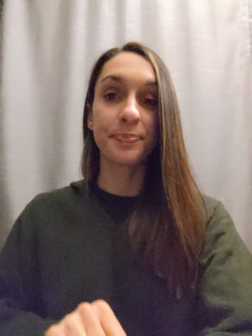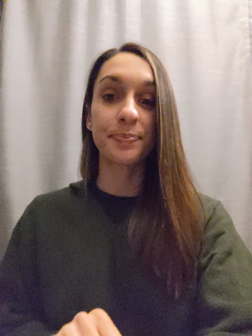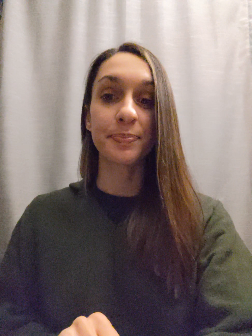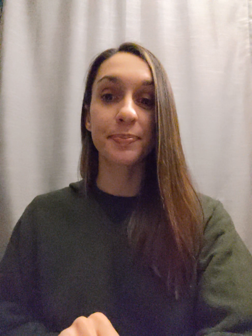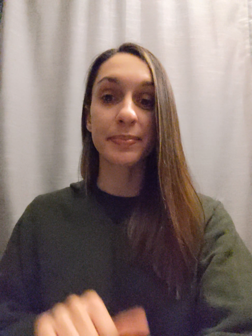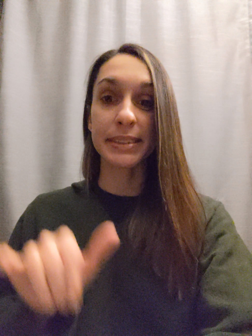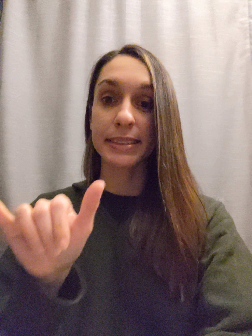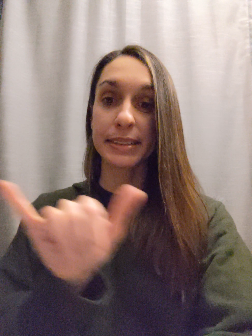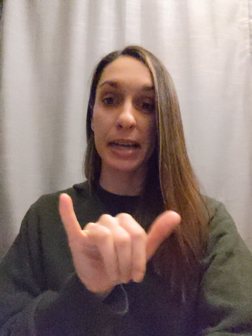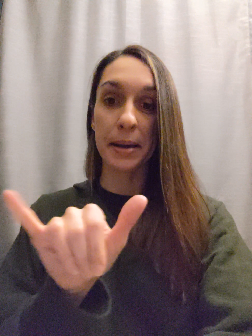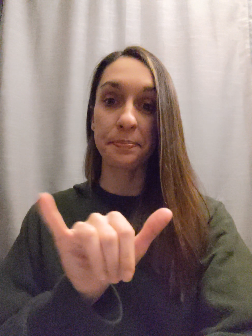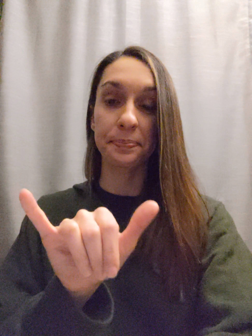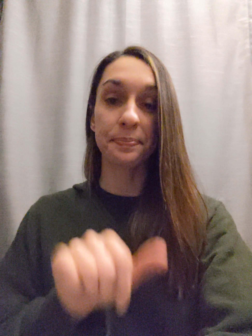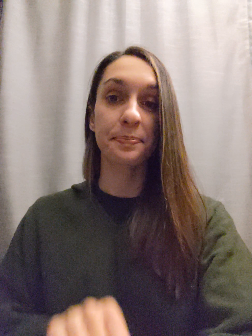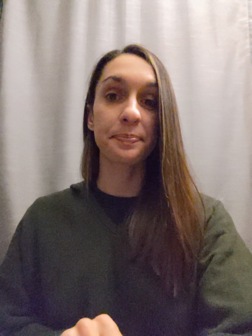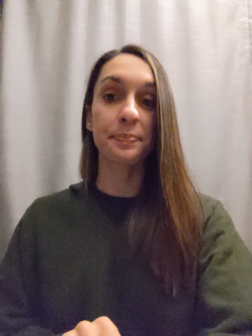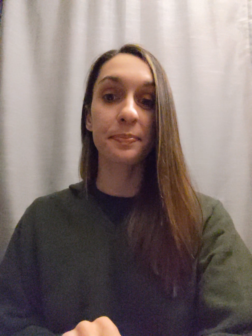same